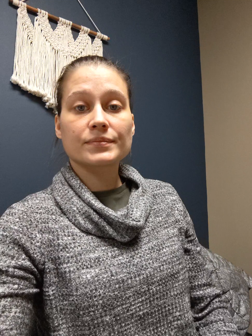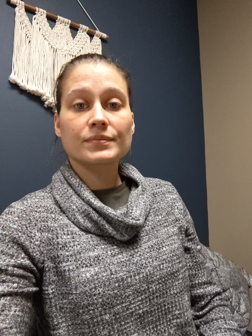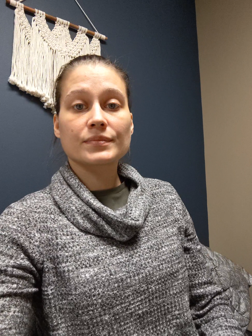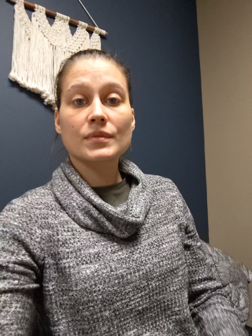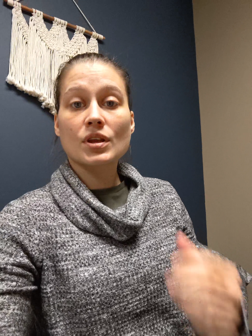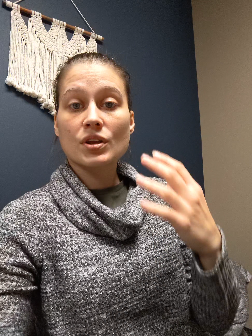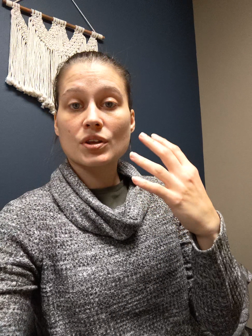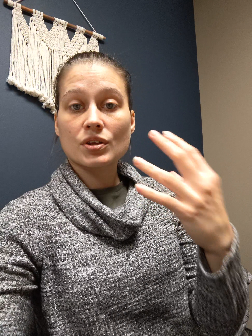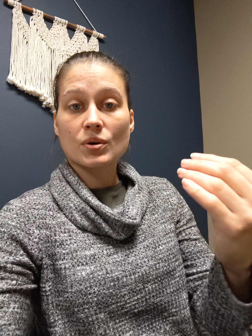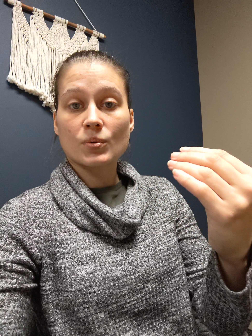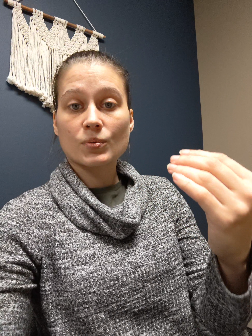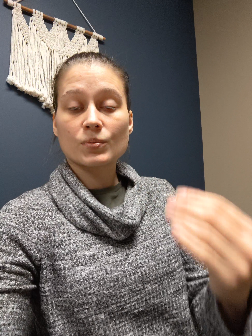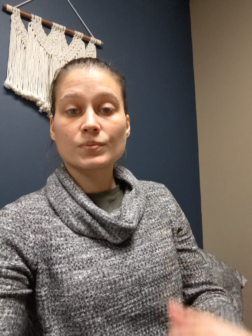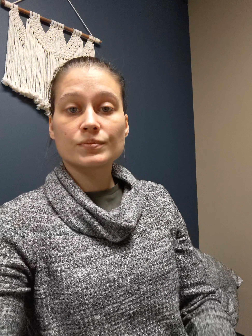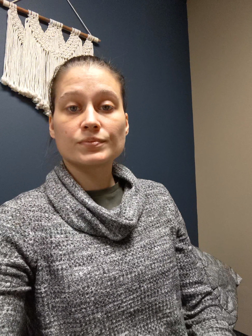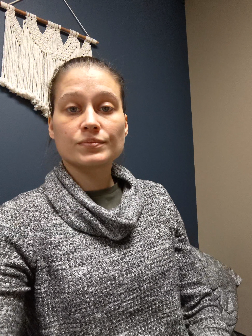go